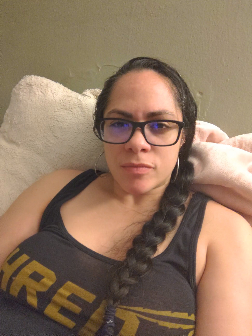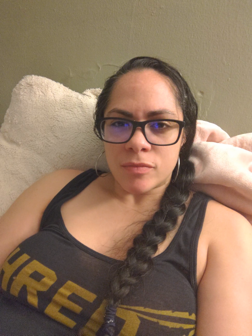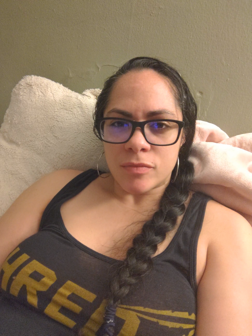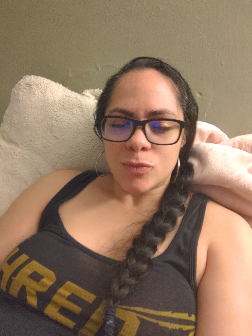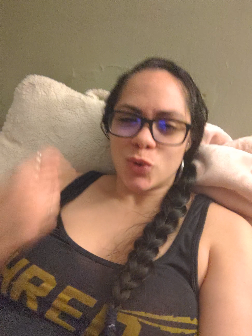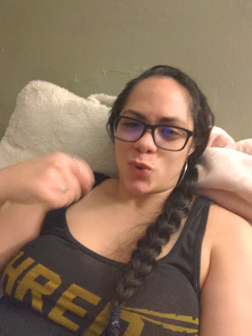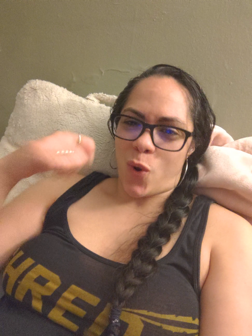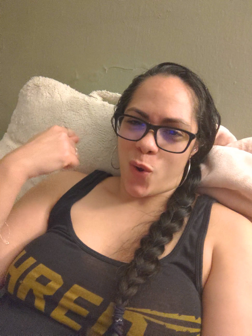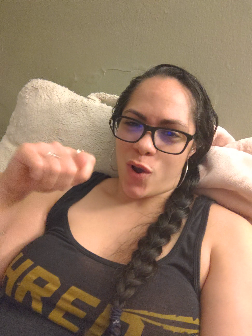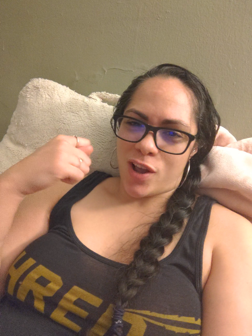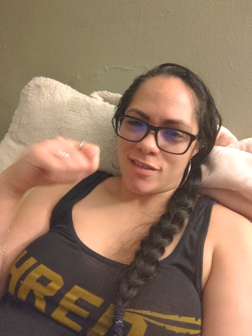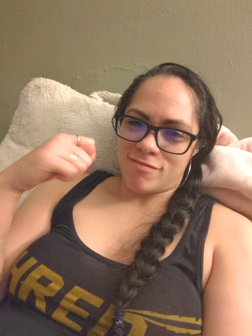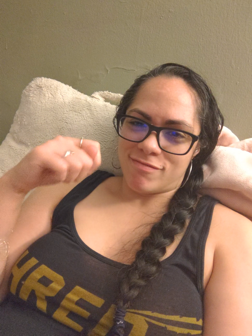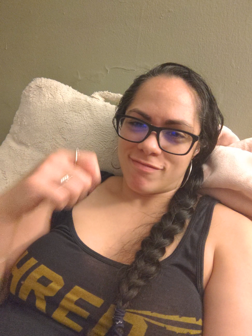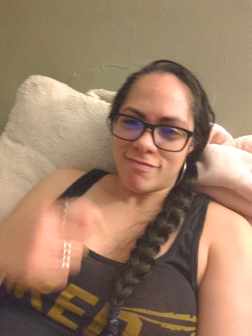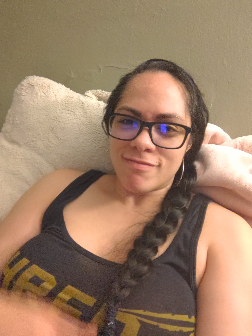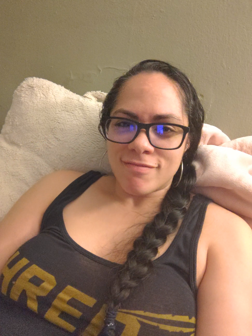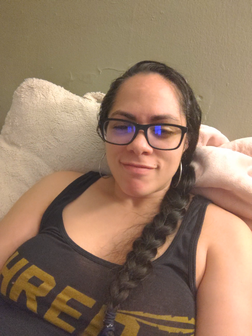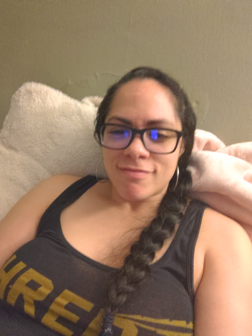toy